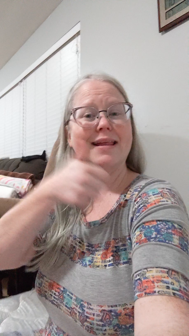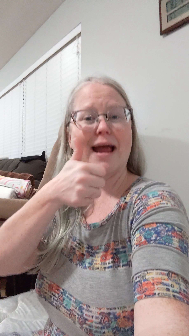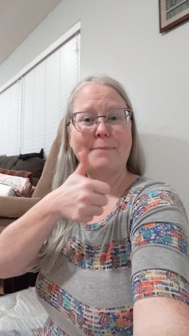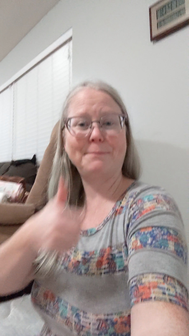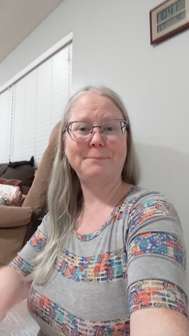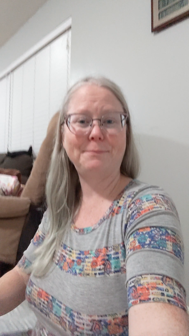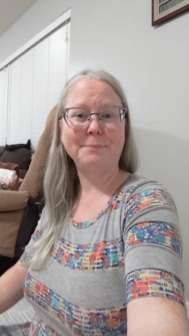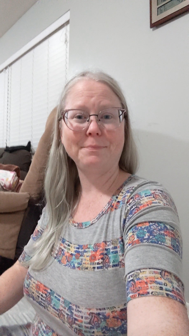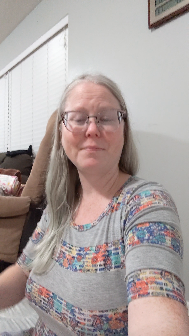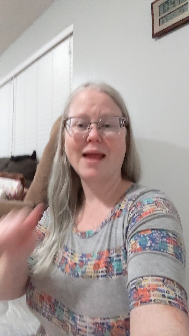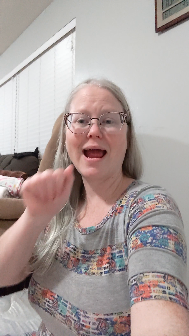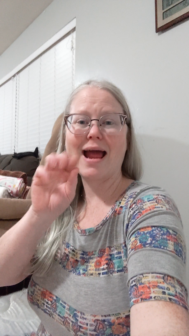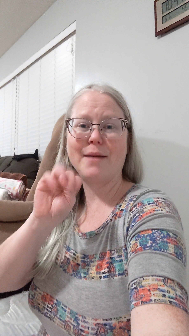am